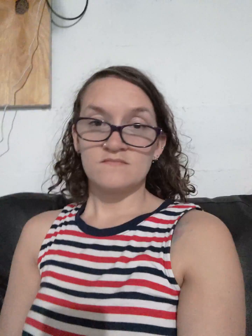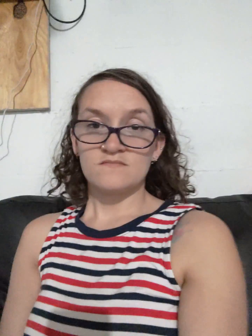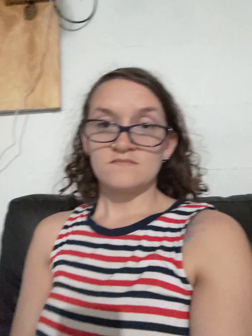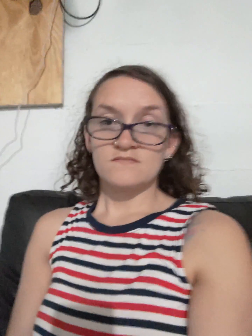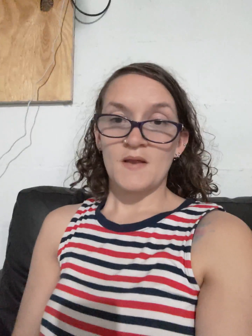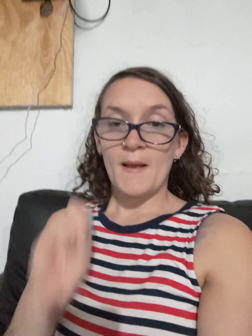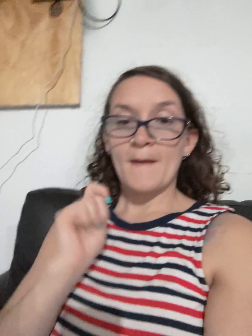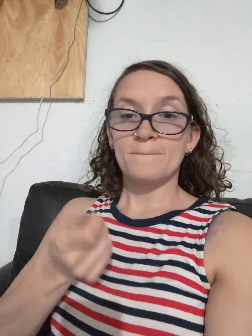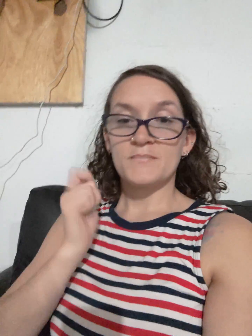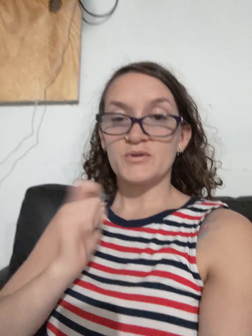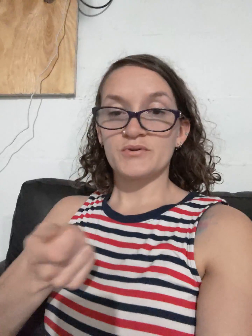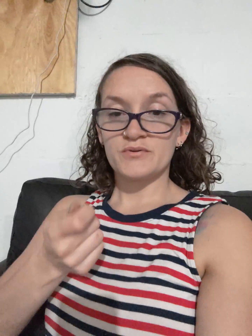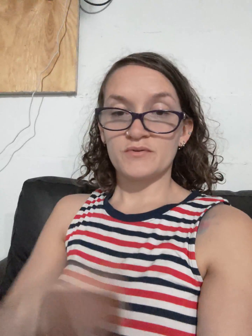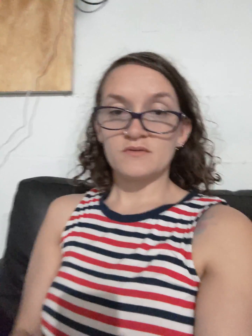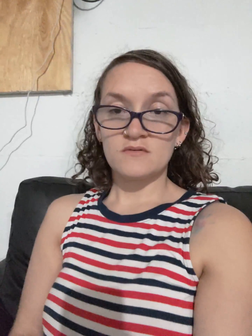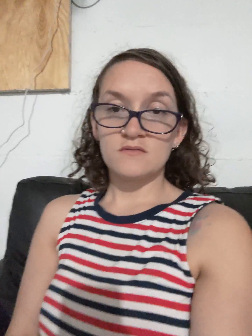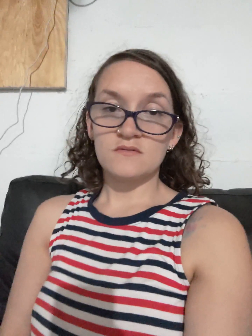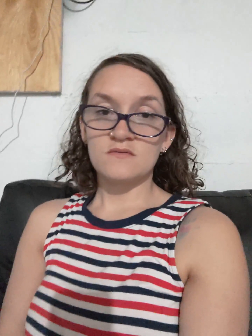hammer